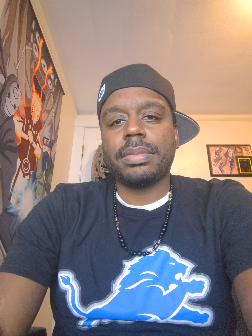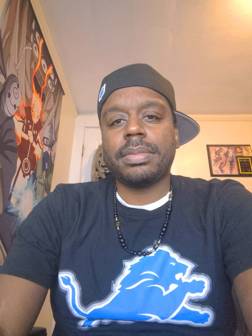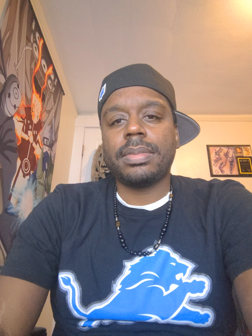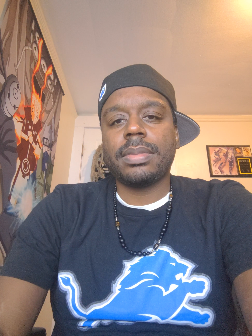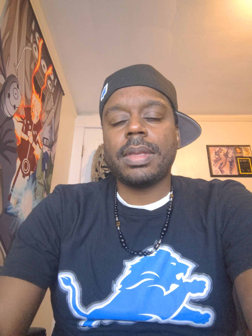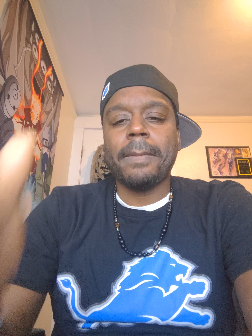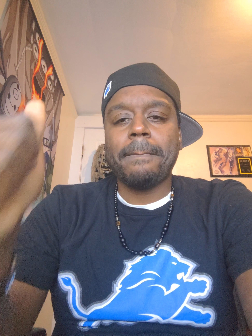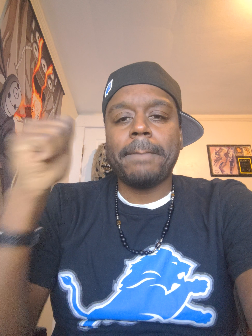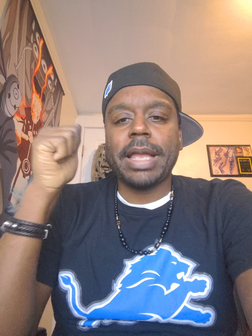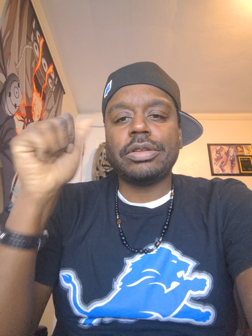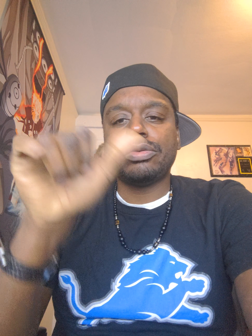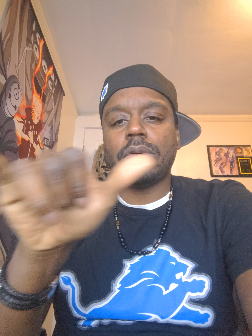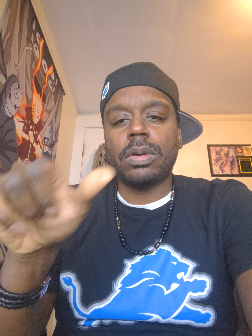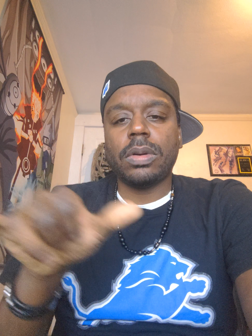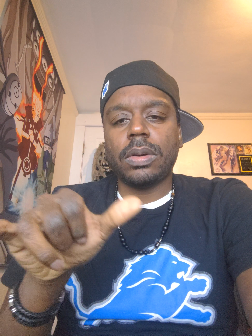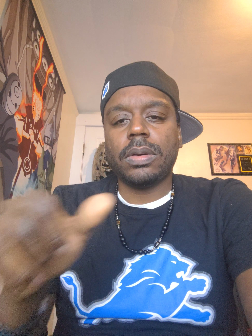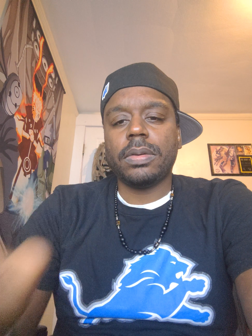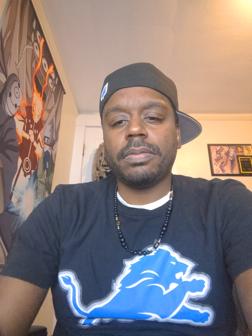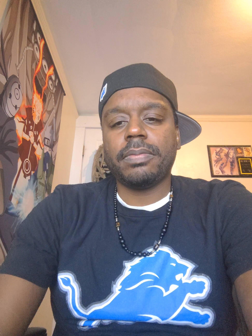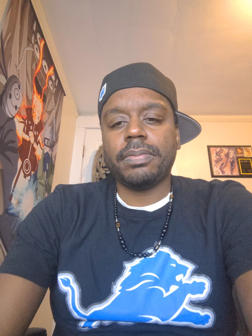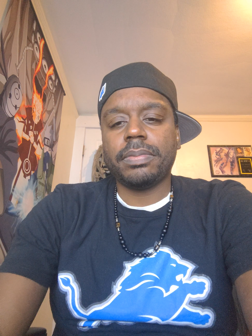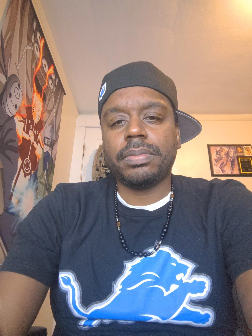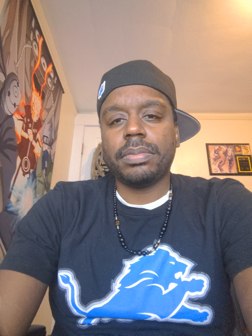backyard